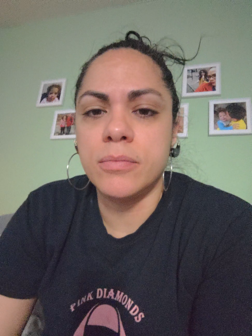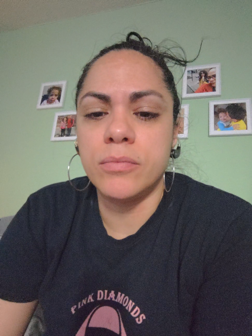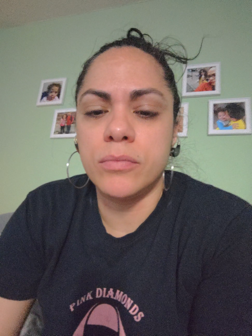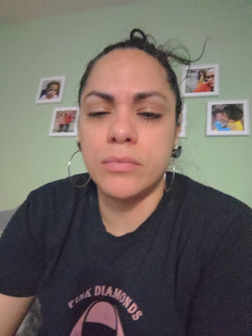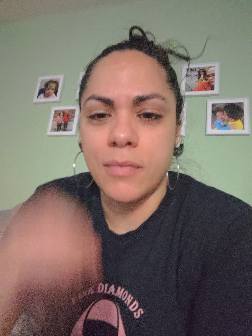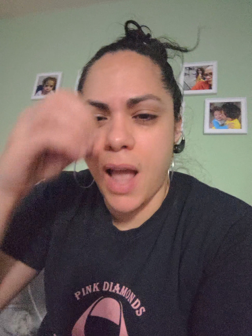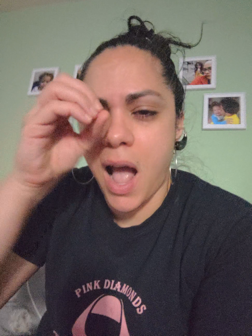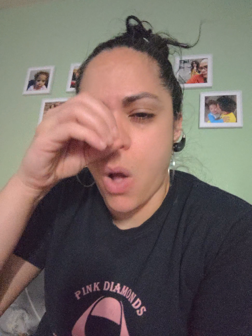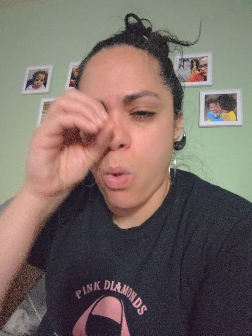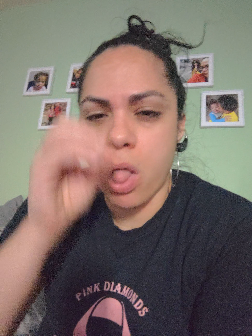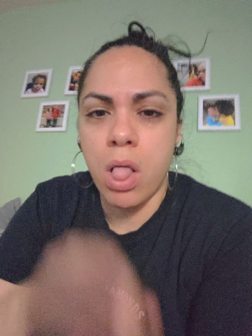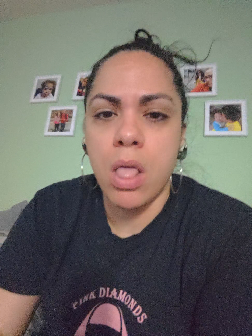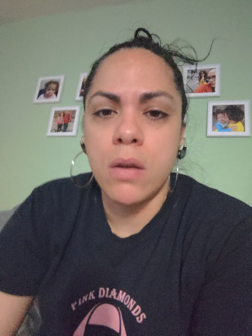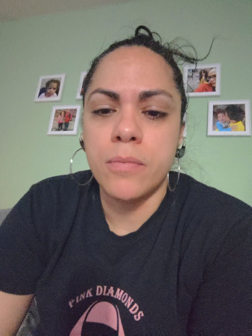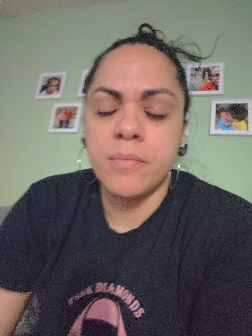owl